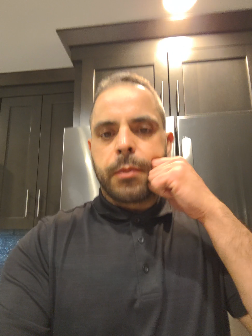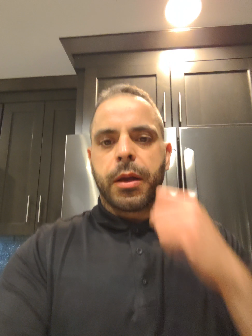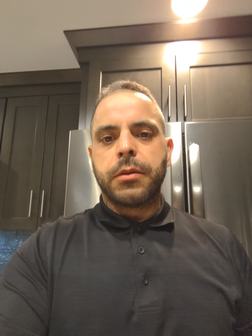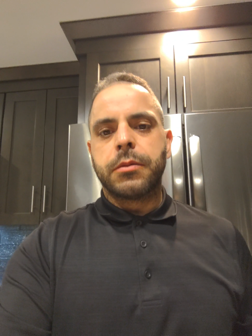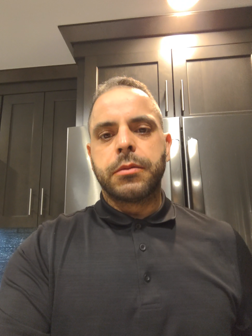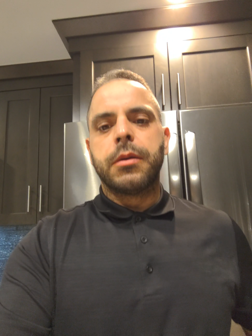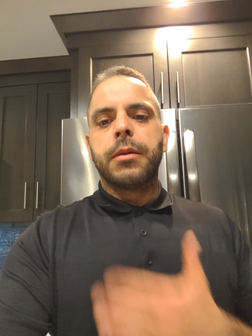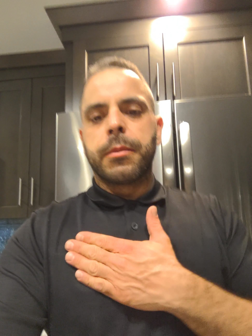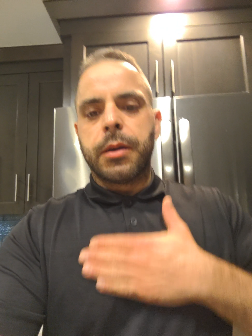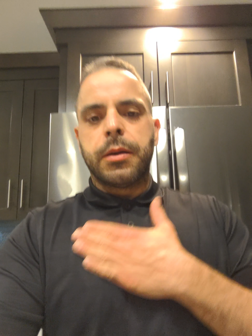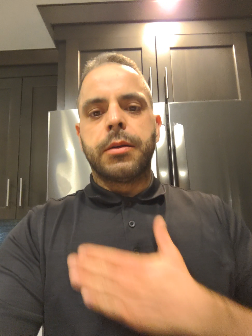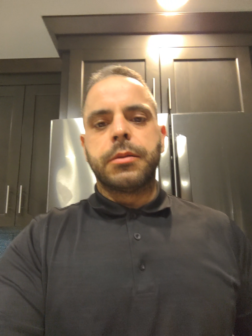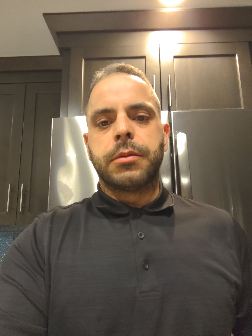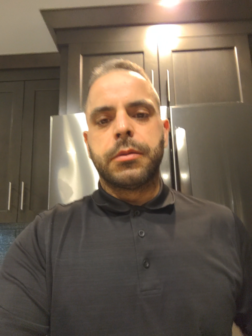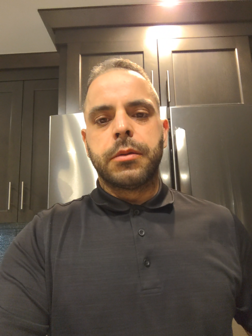please